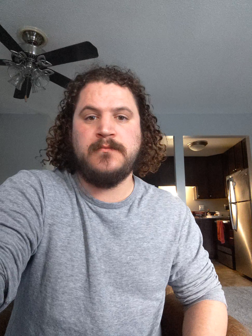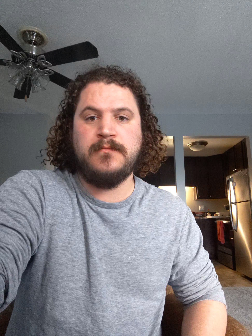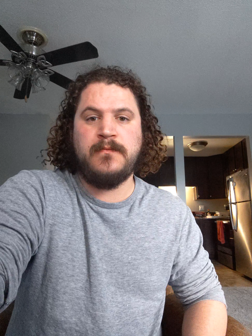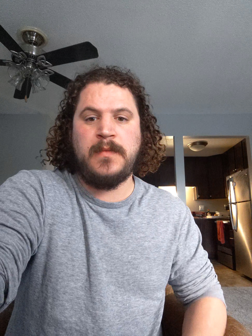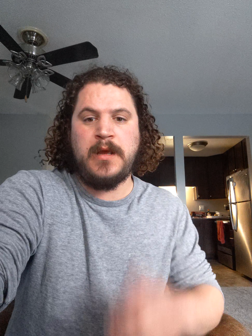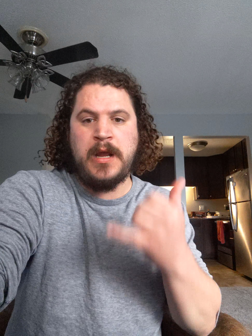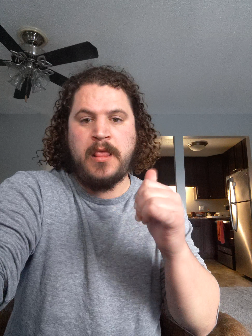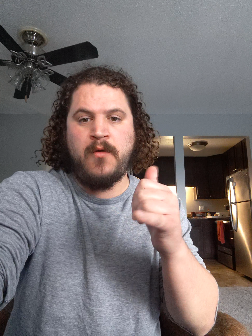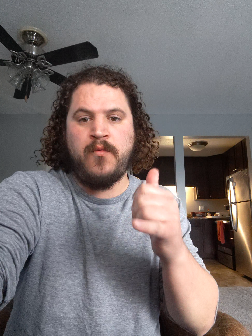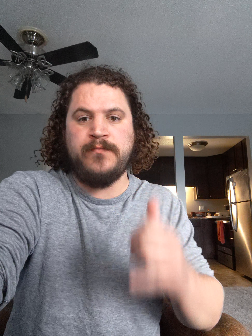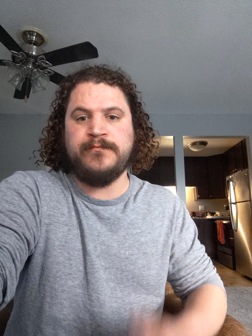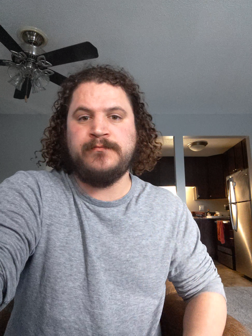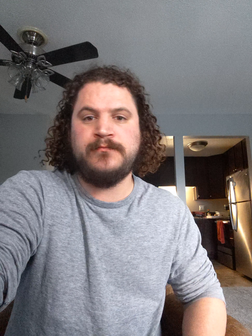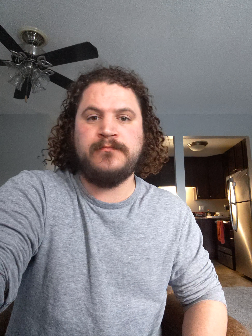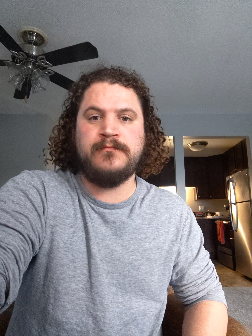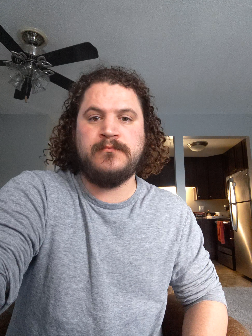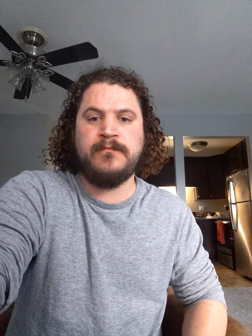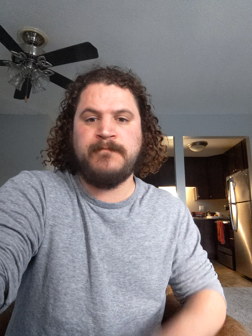yellow